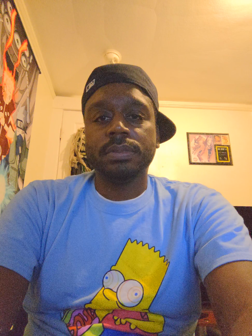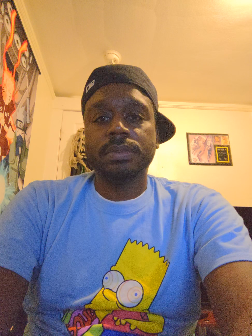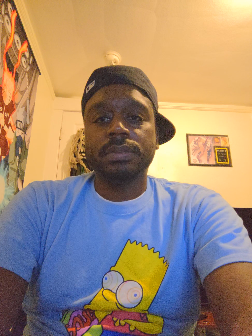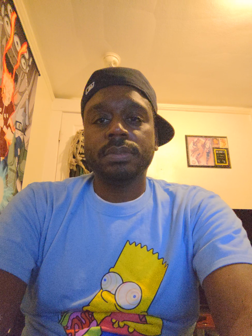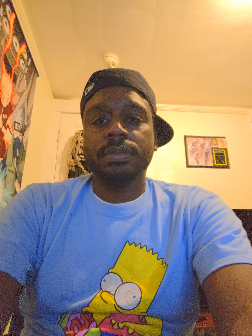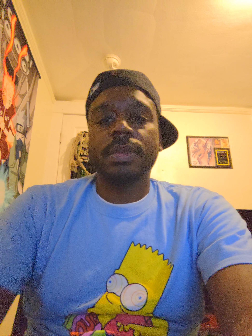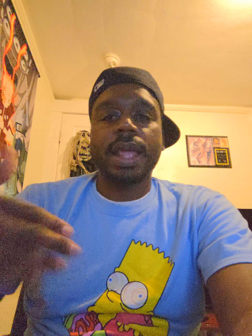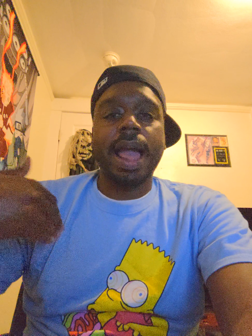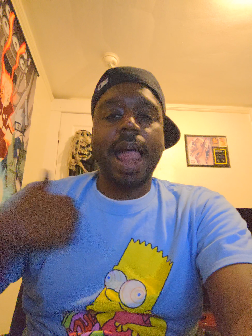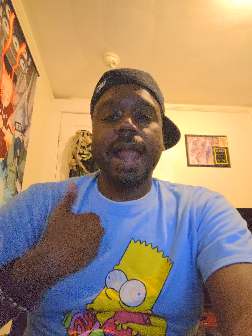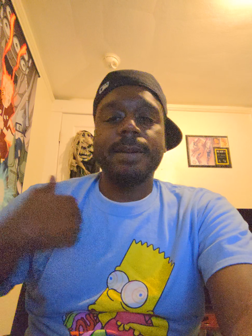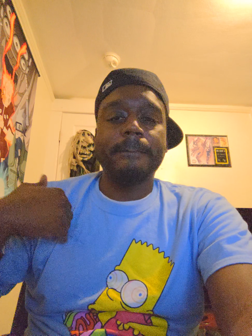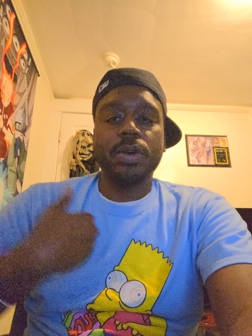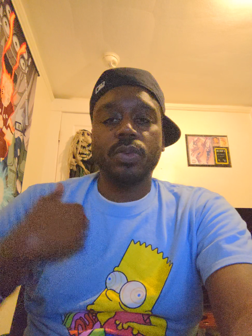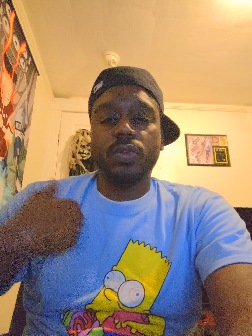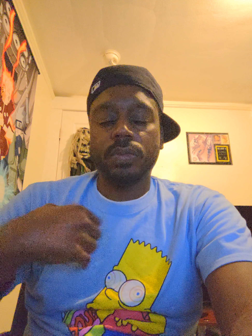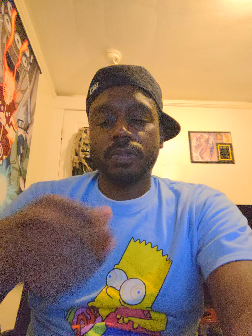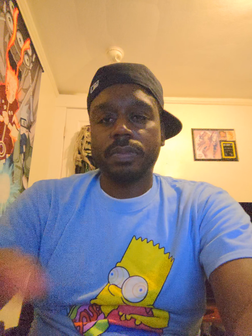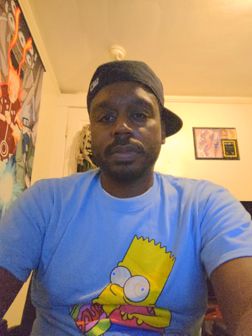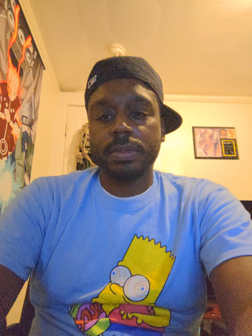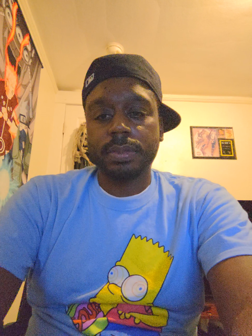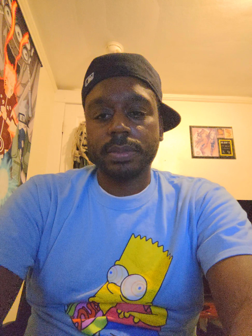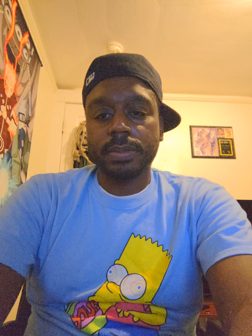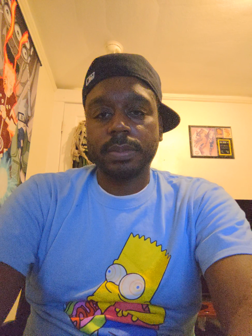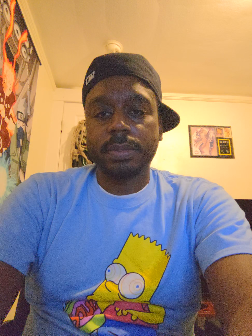animal